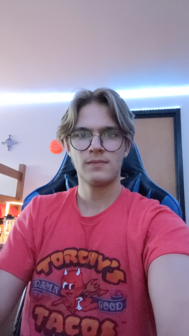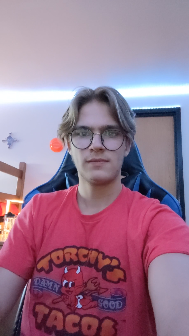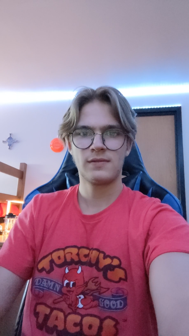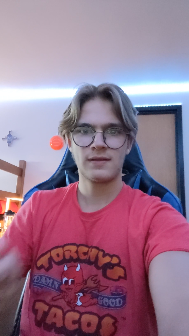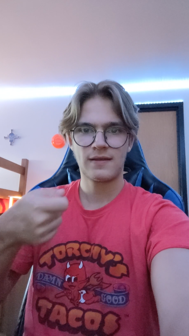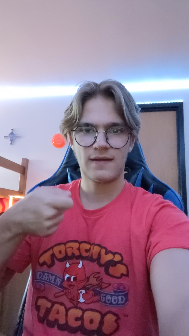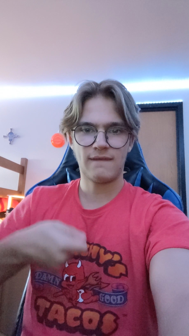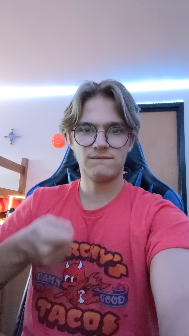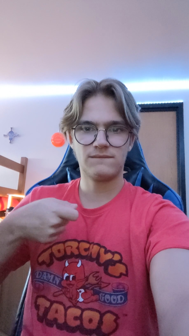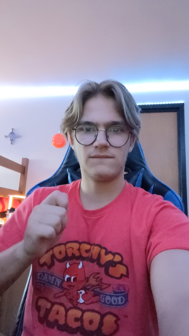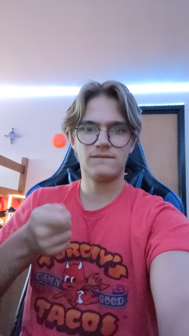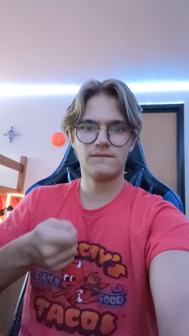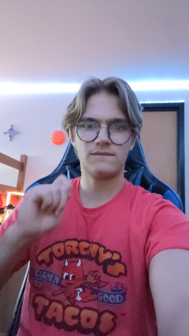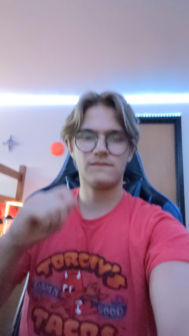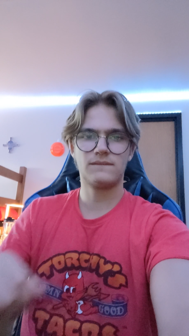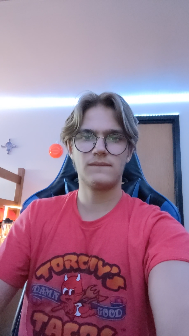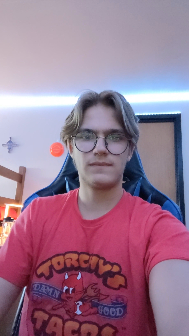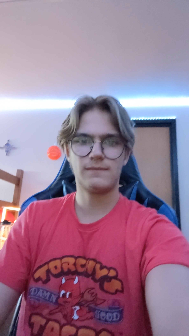shovel